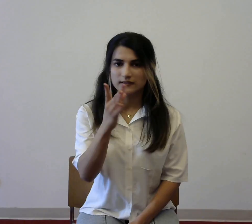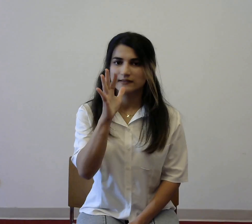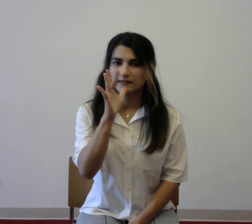yaş